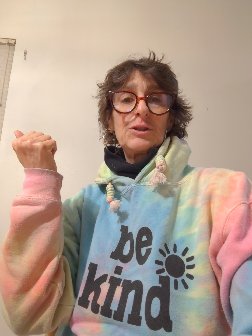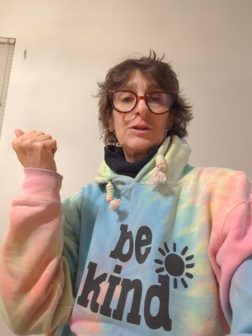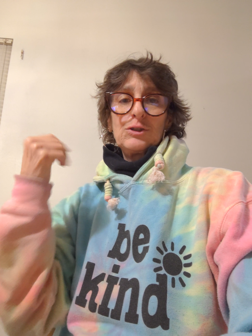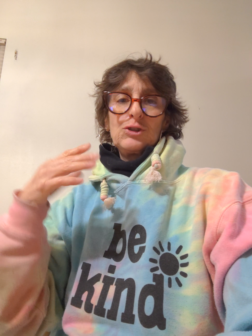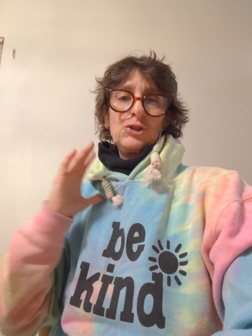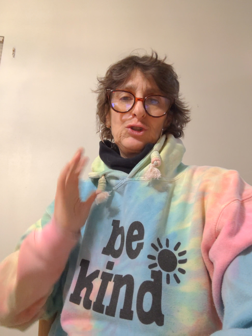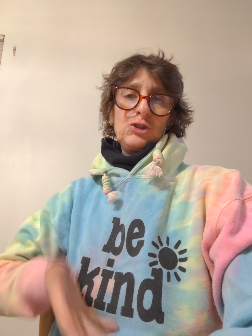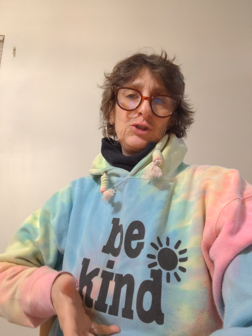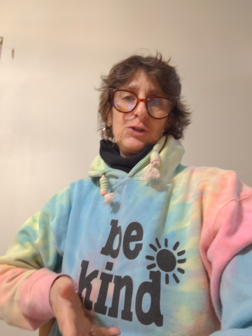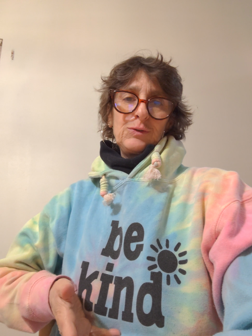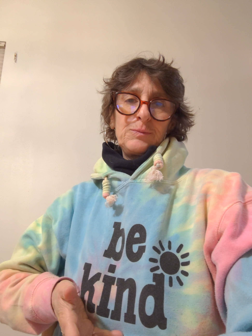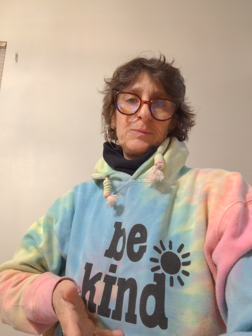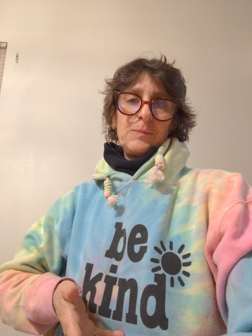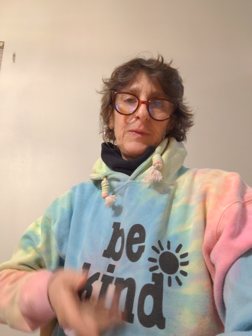shirt